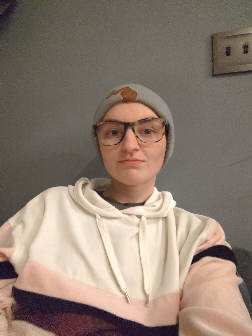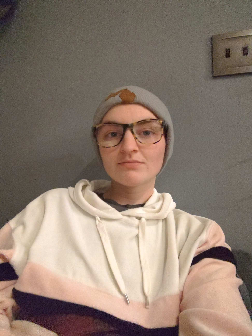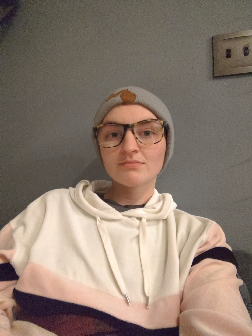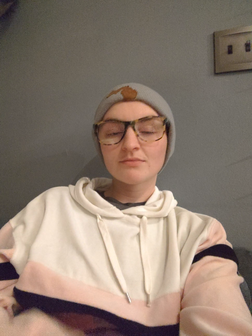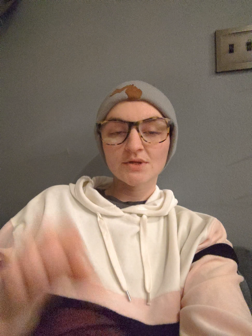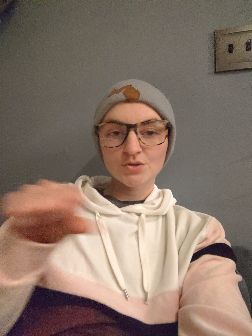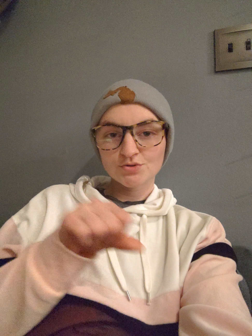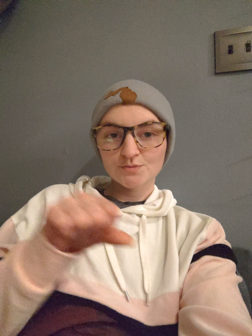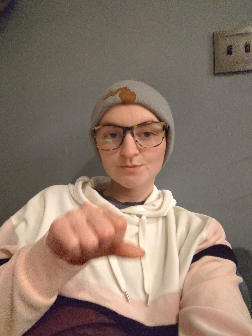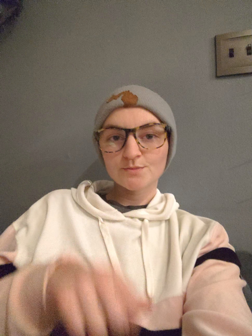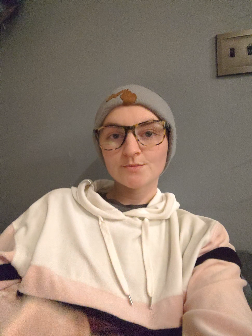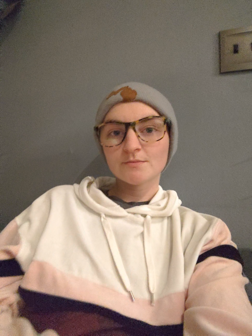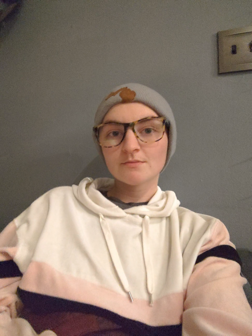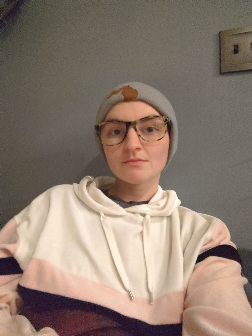shoe